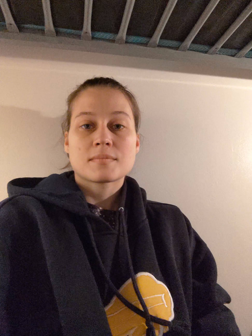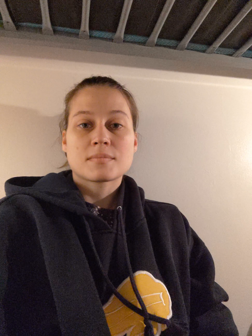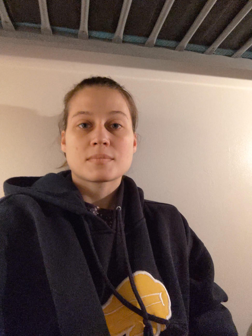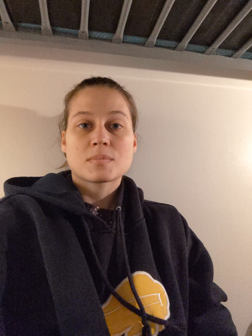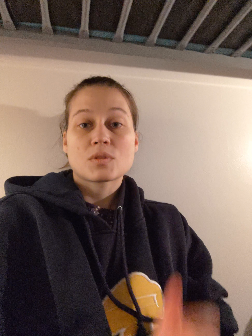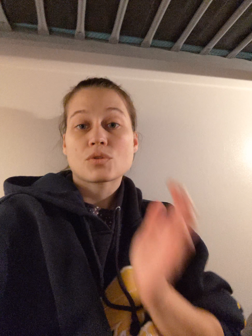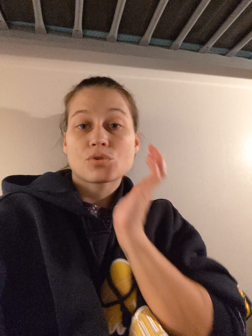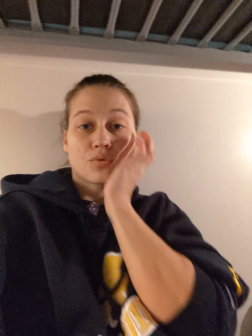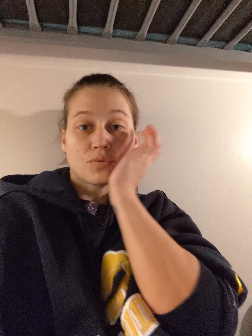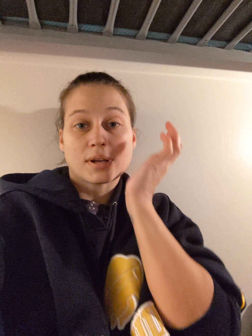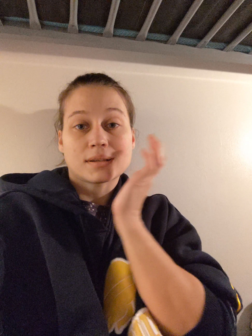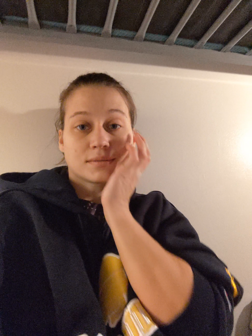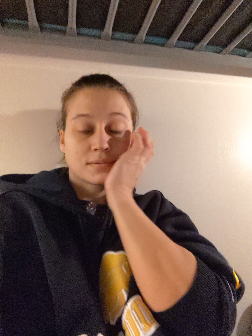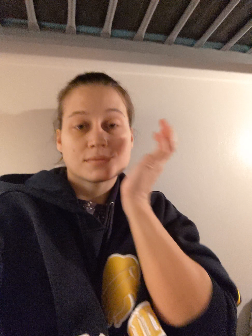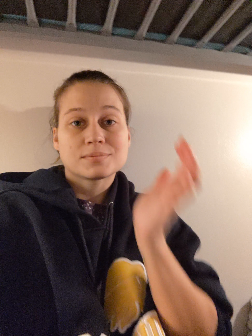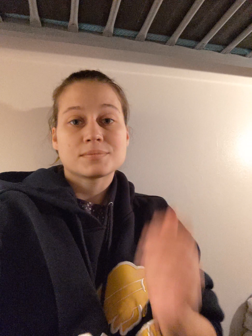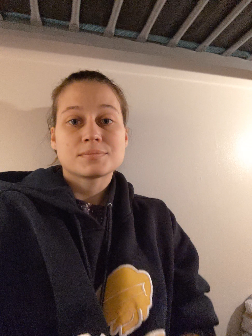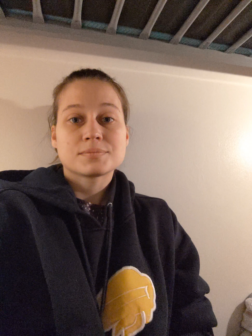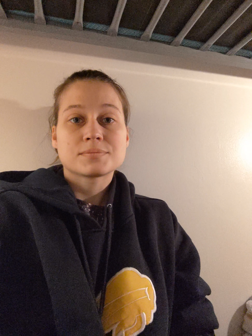grass